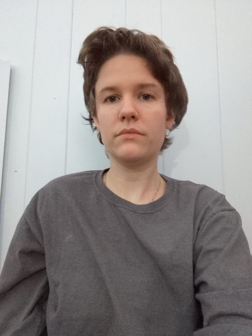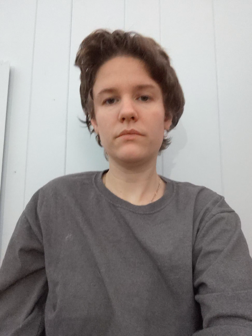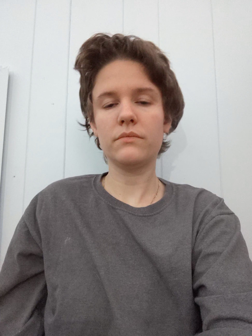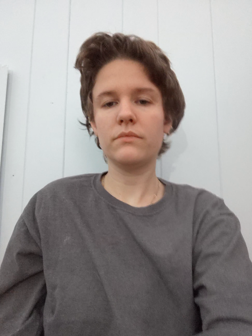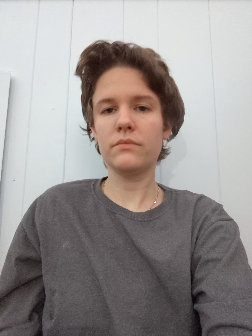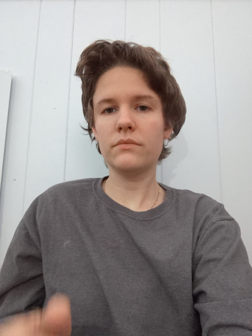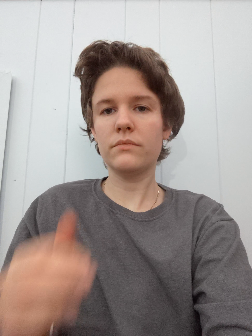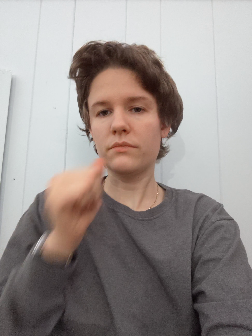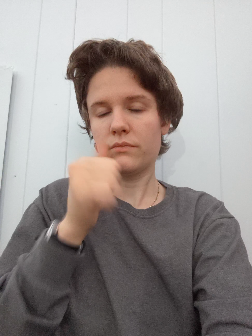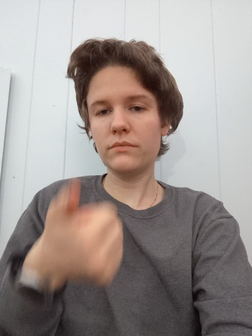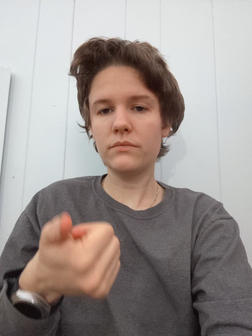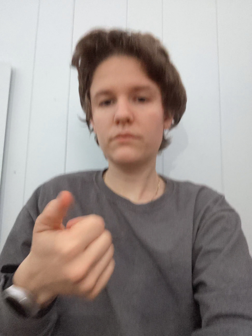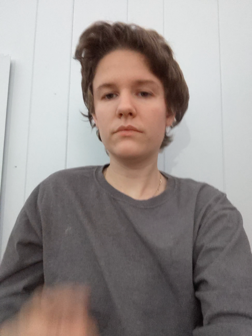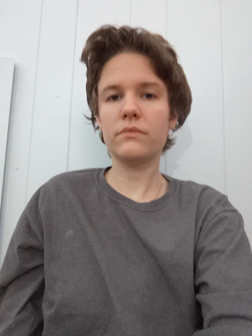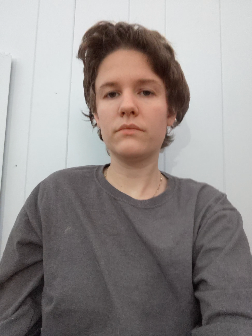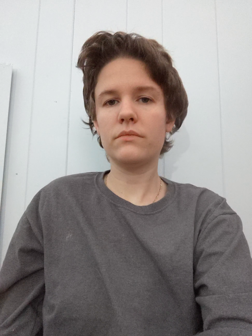tomorrow